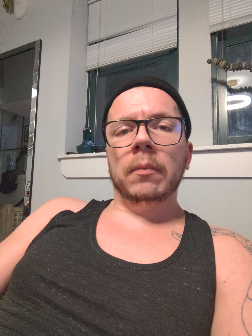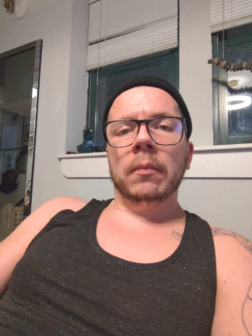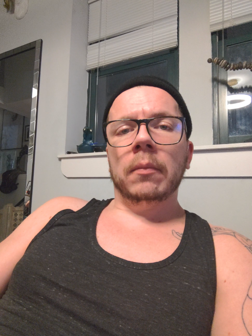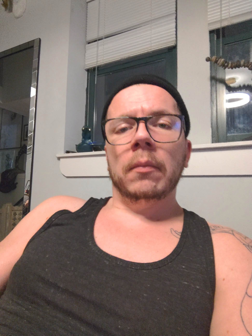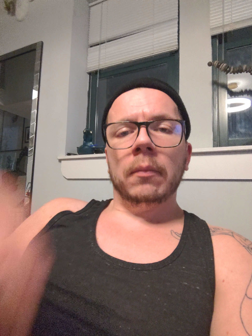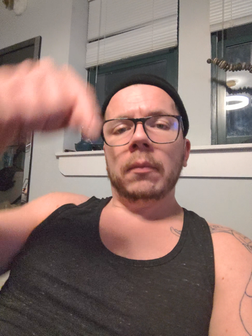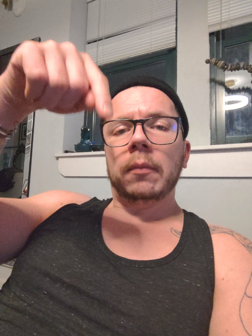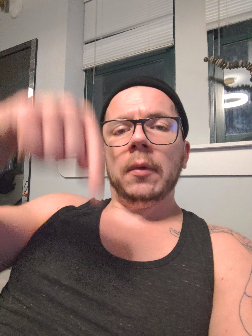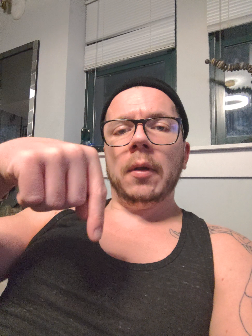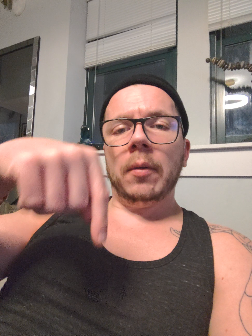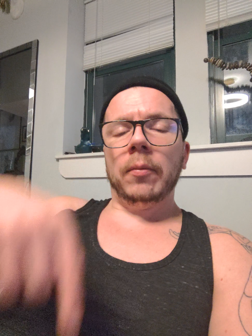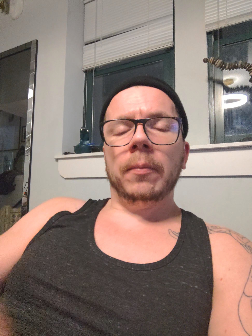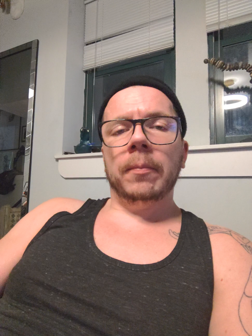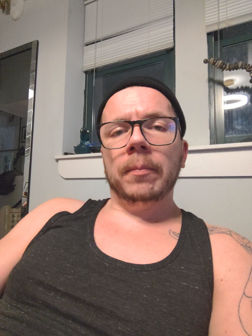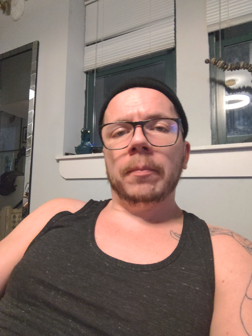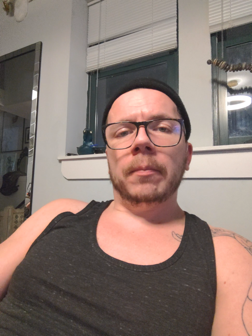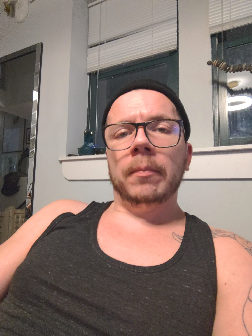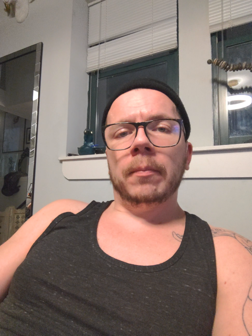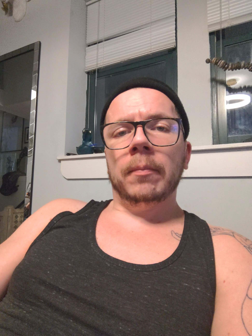down